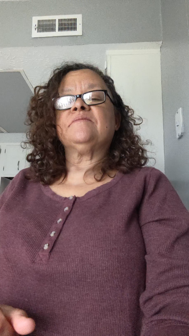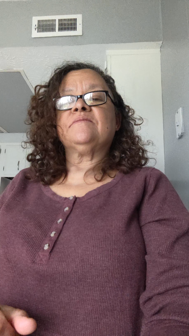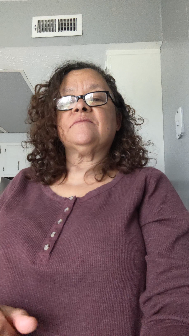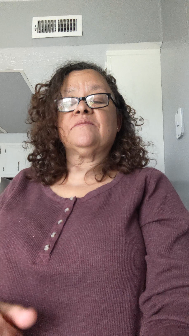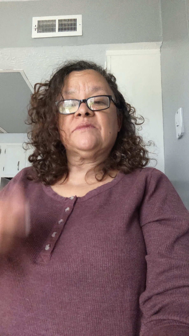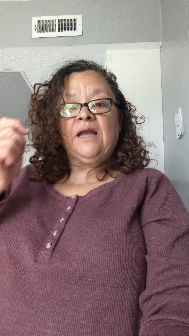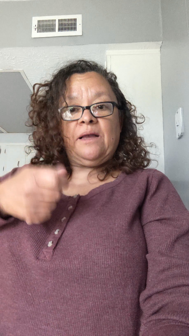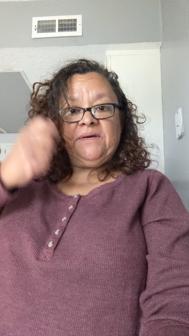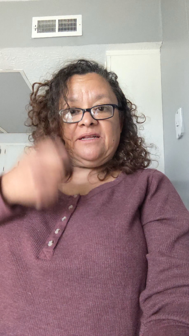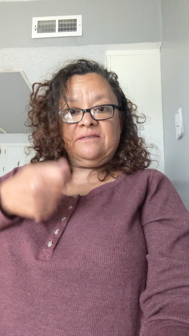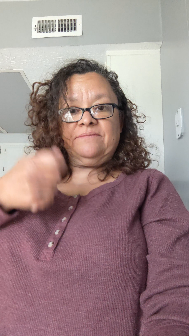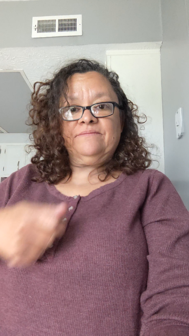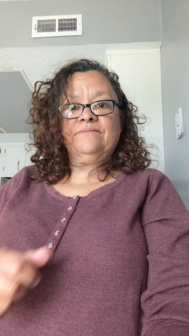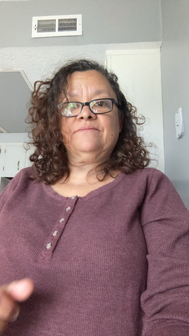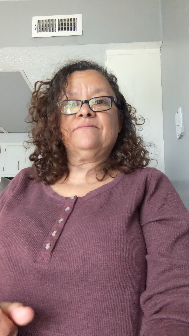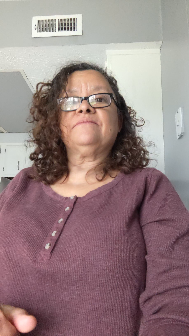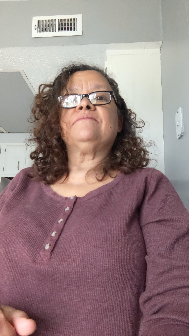hammer